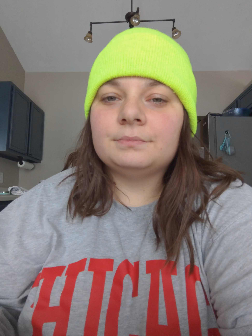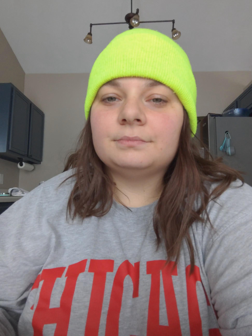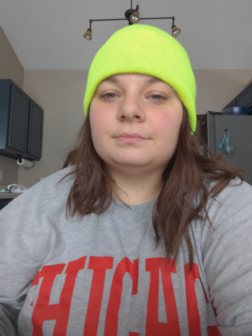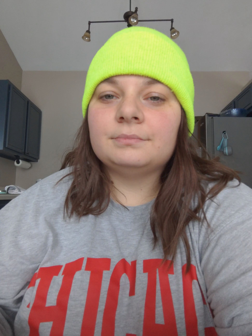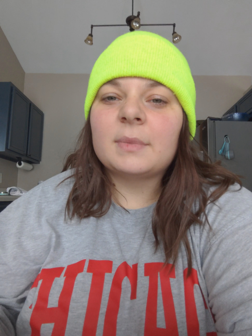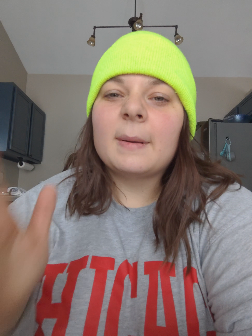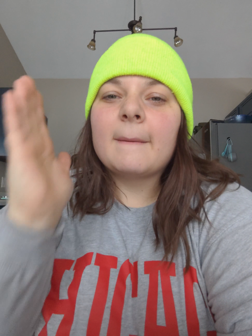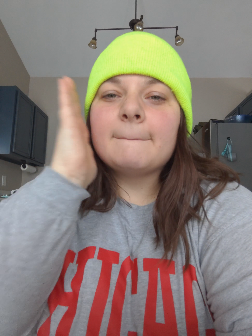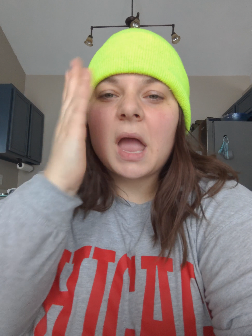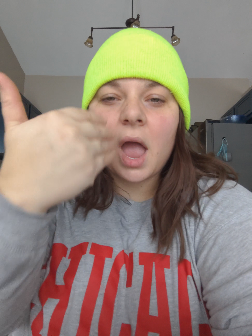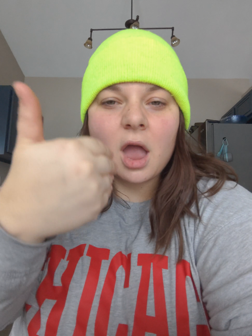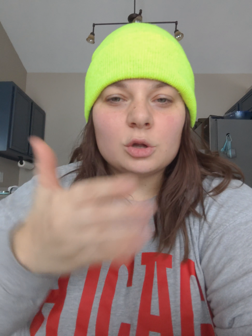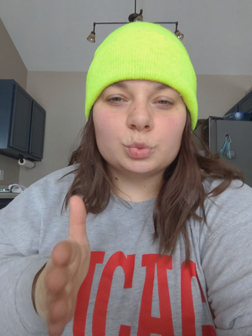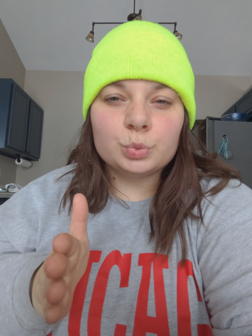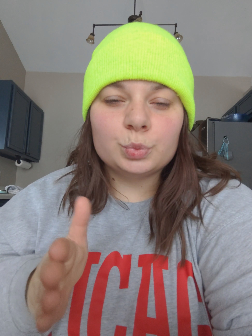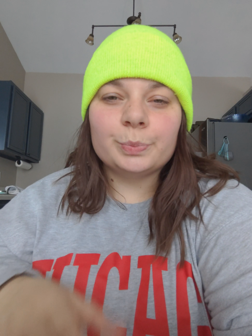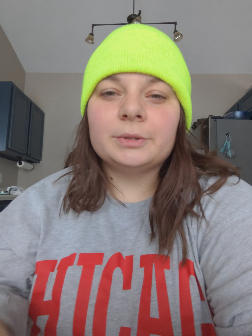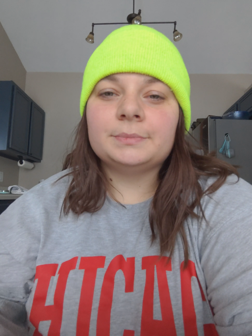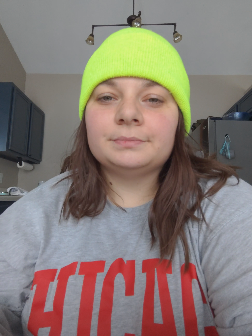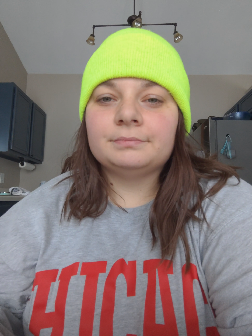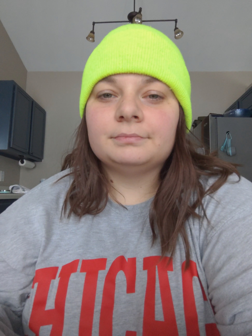bedroom